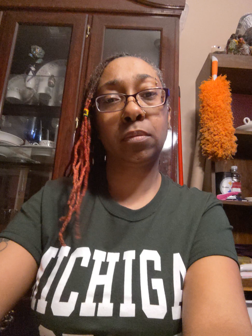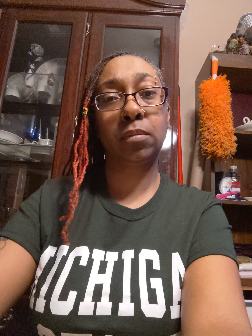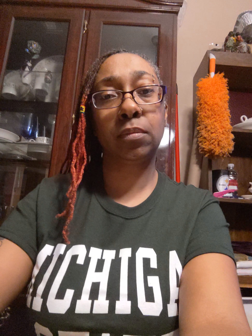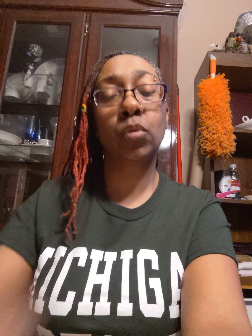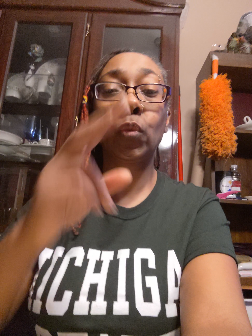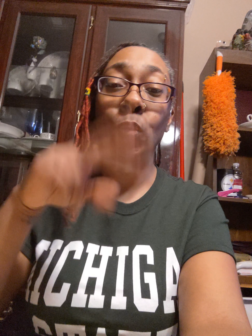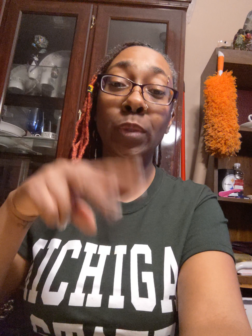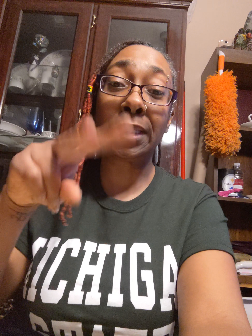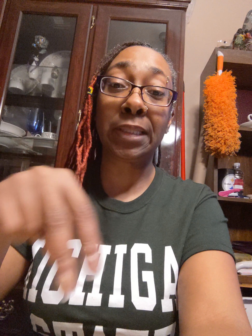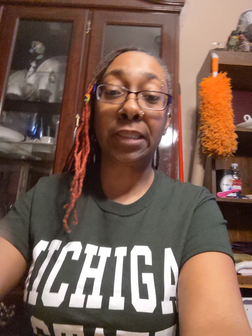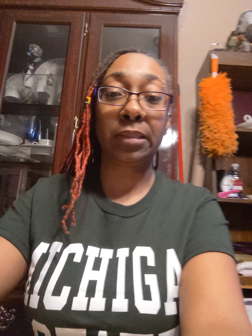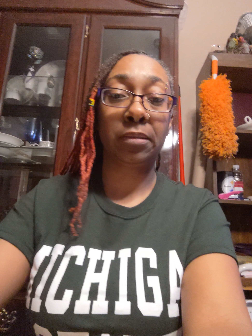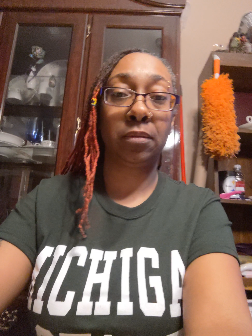read